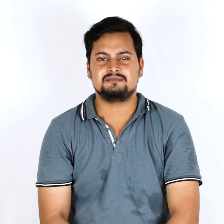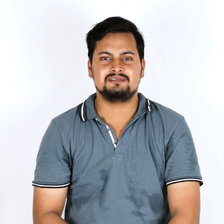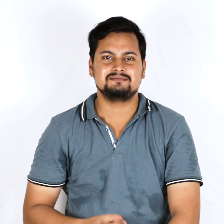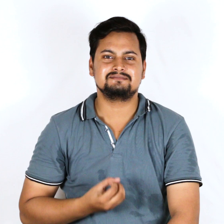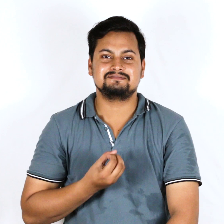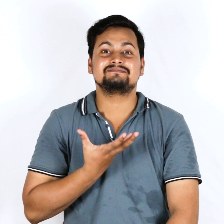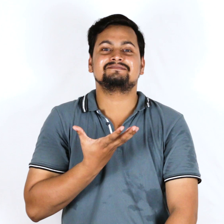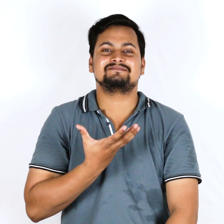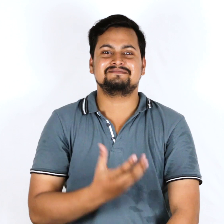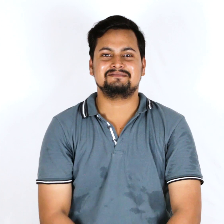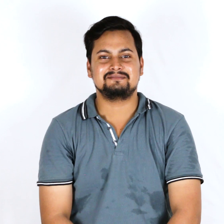glad